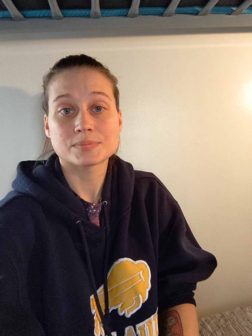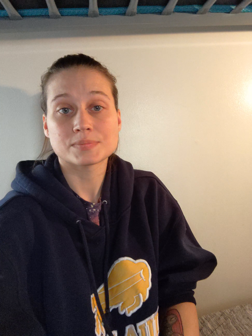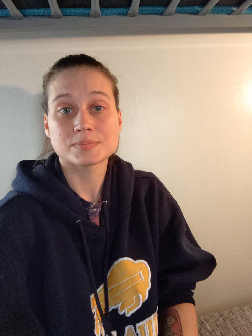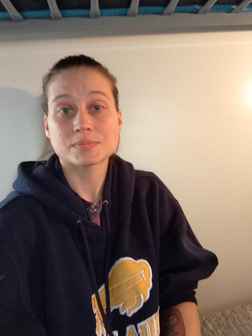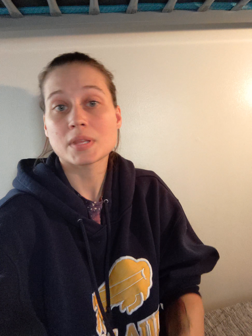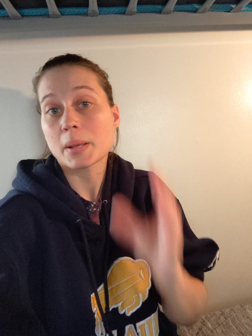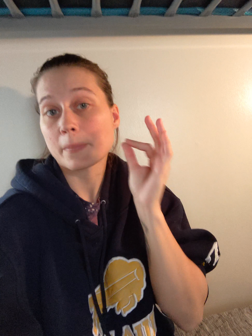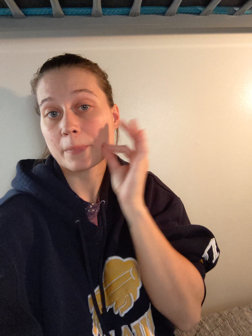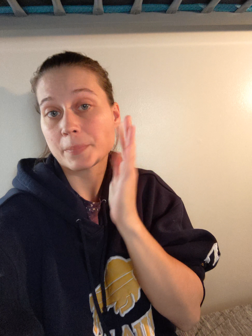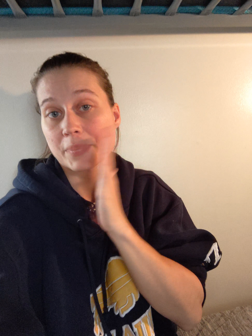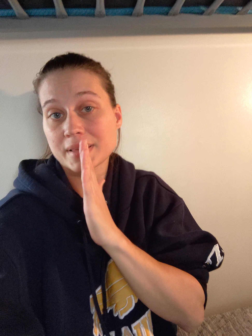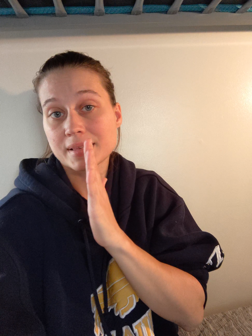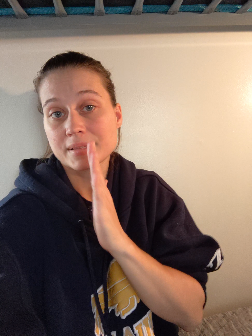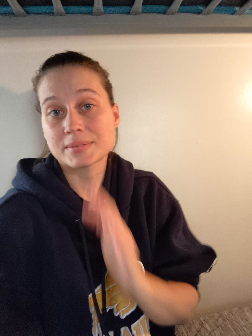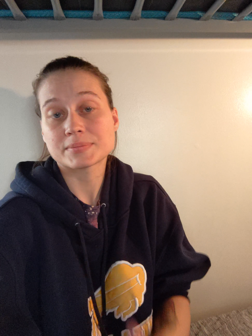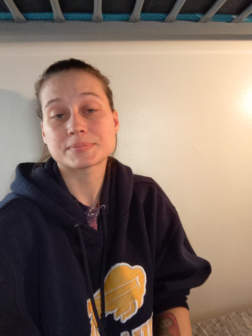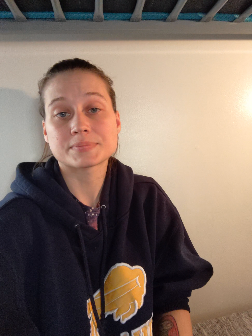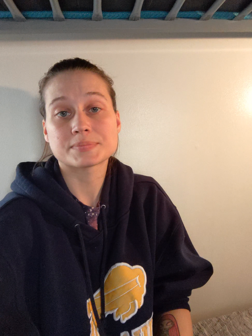bee